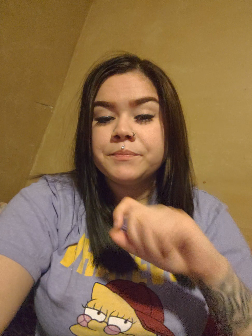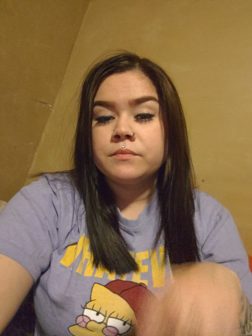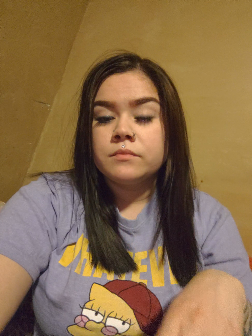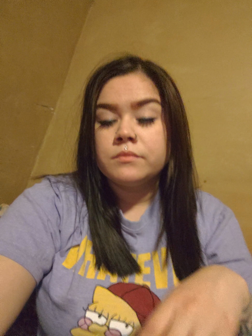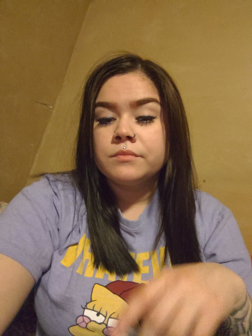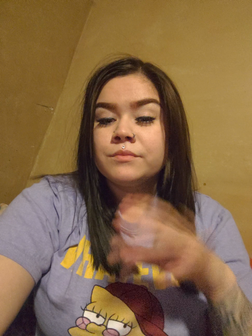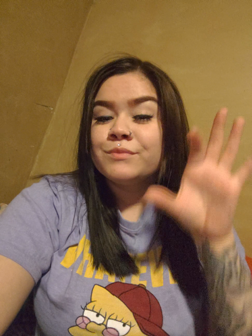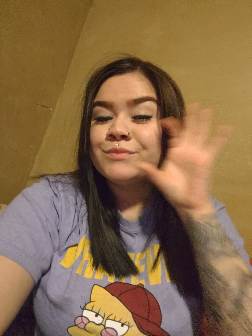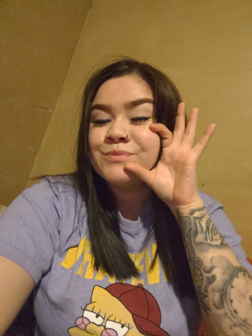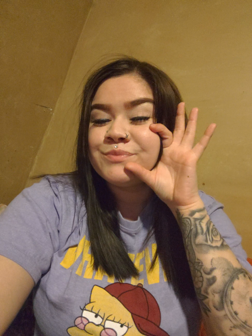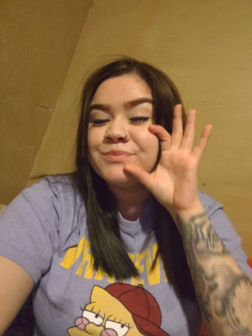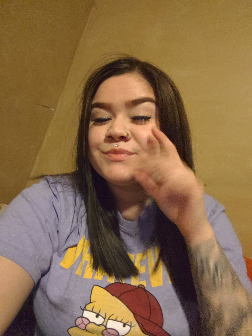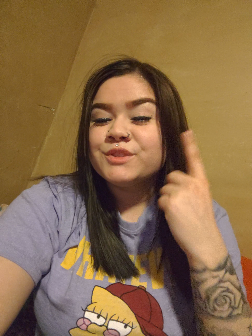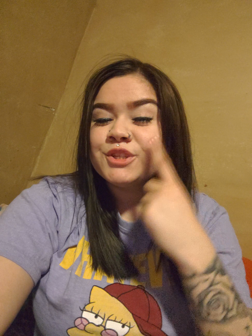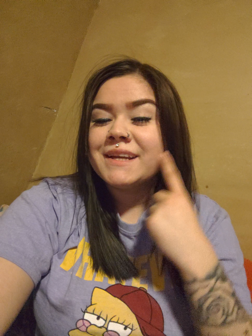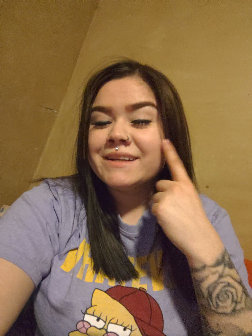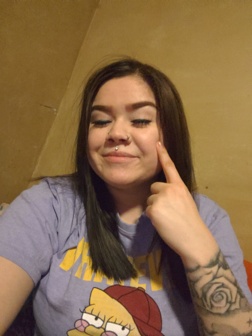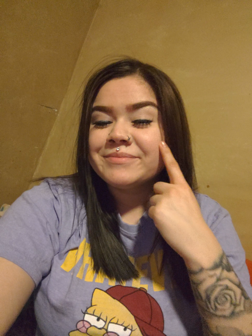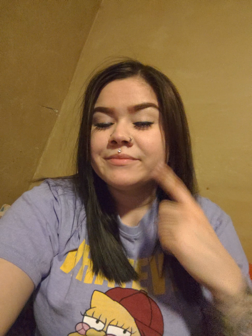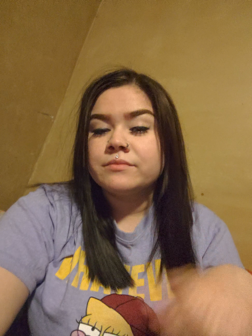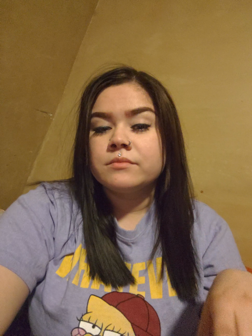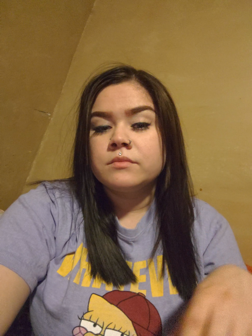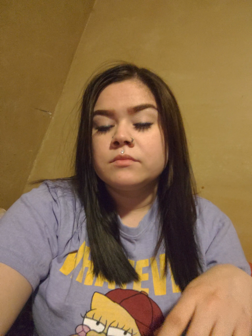cheek